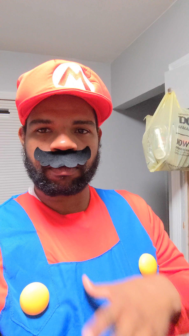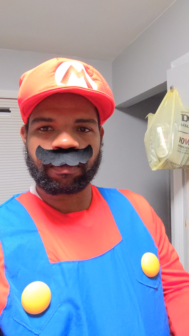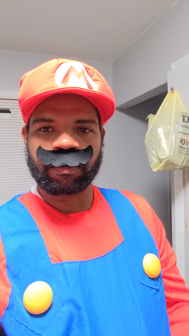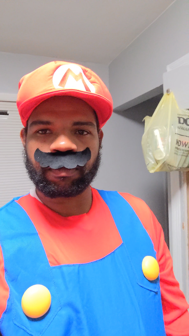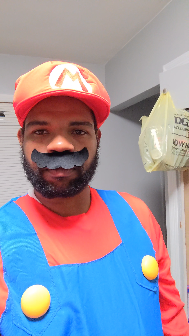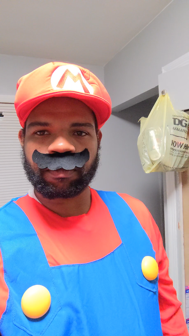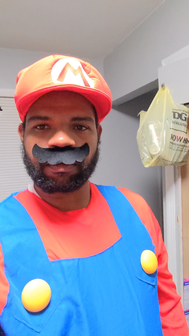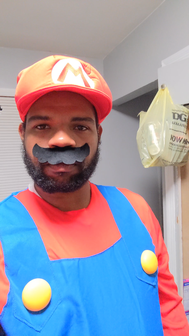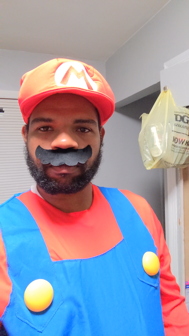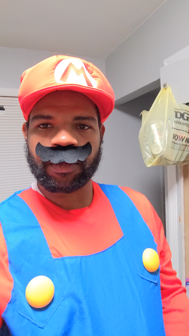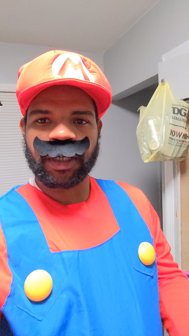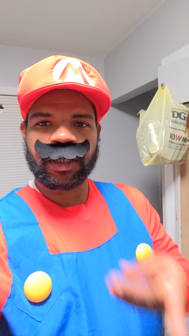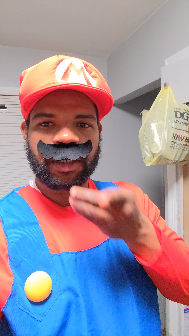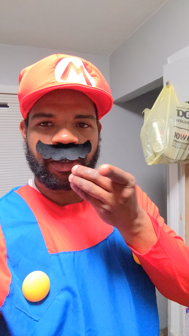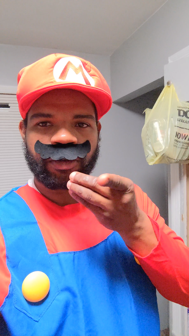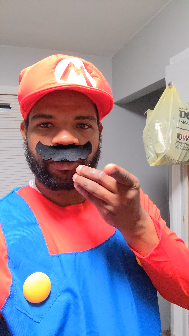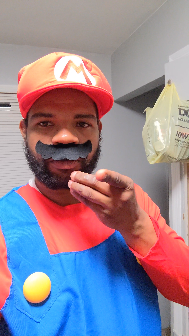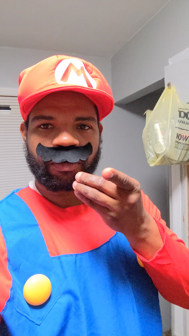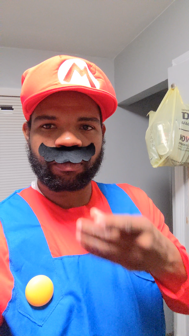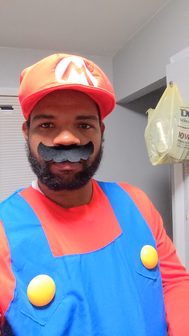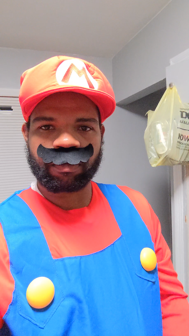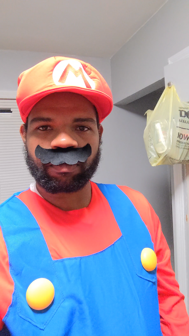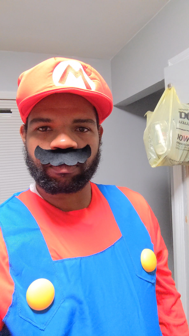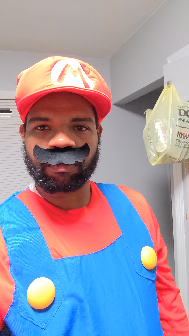dinner